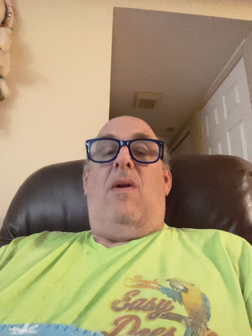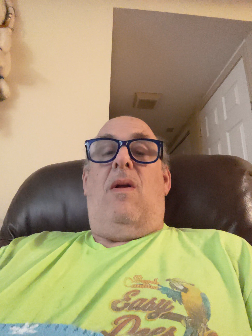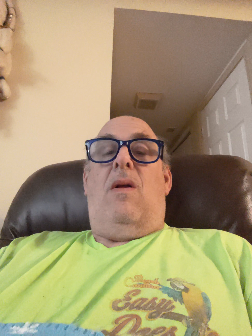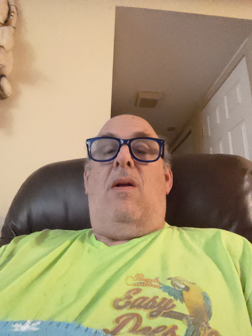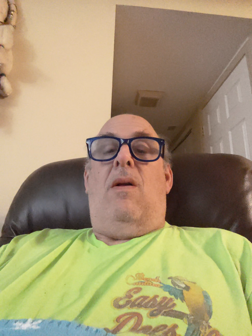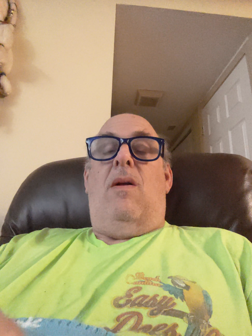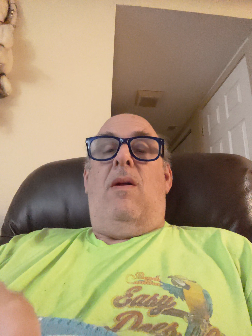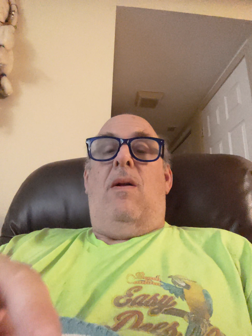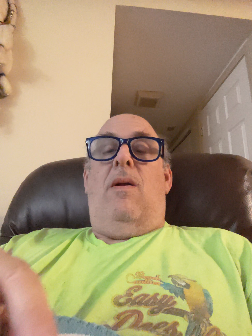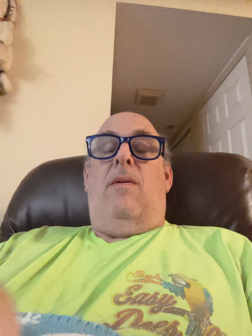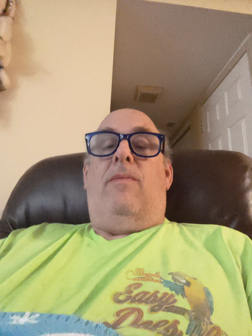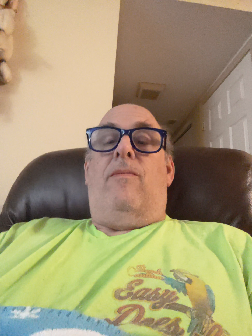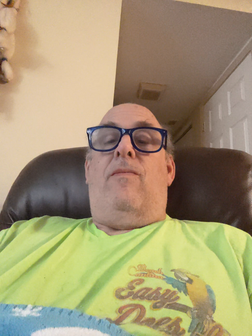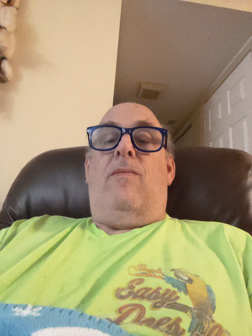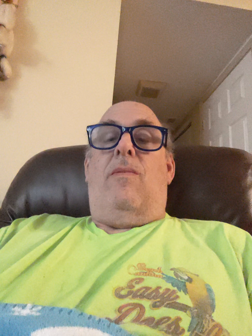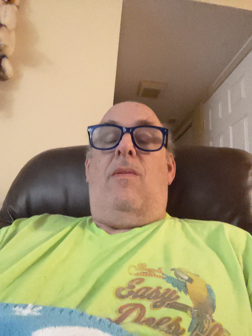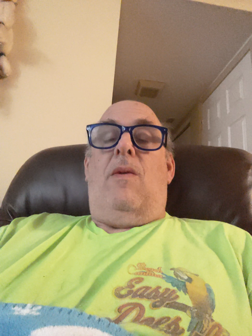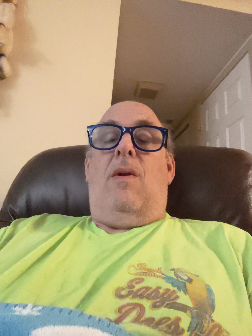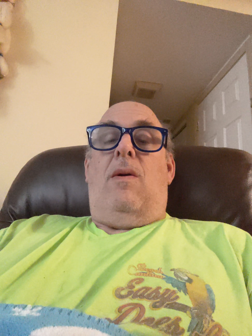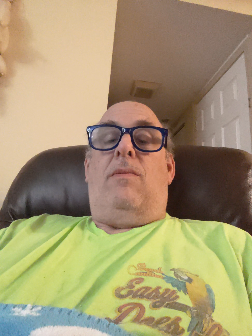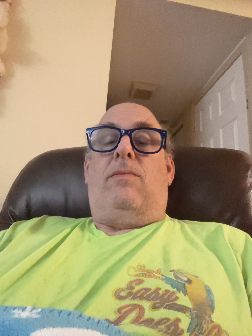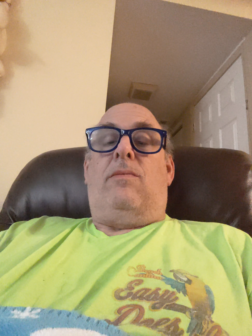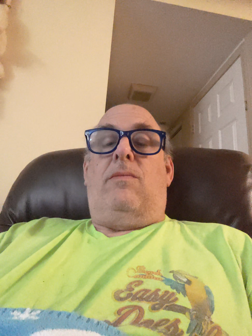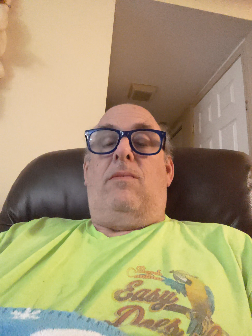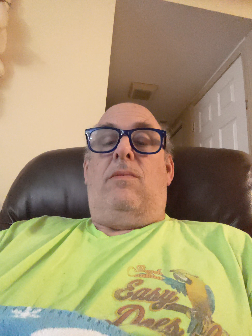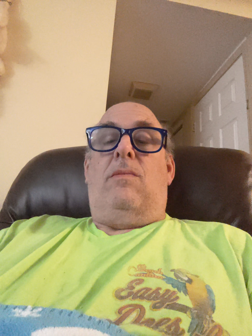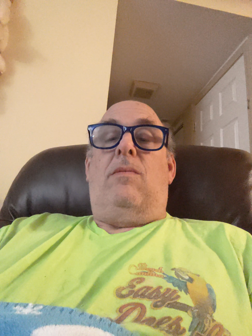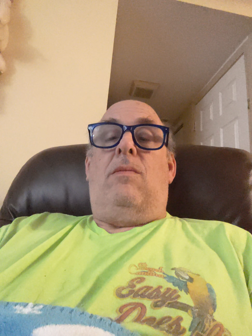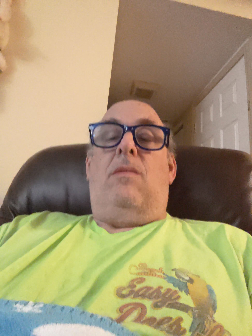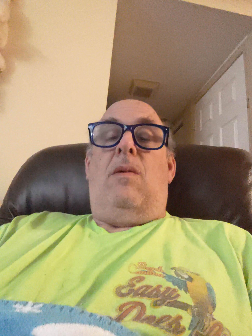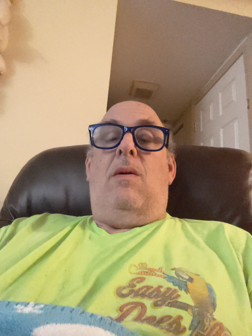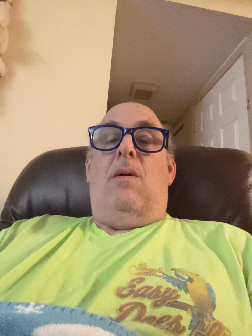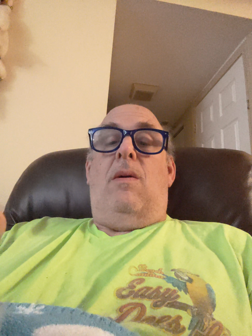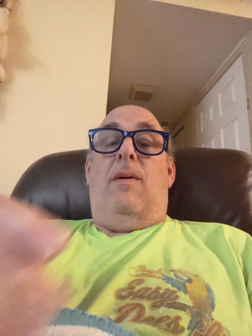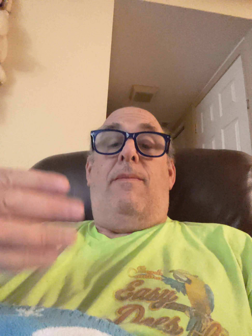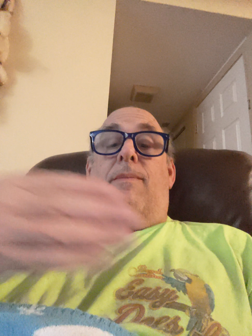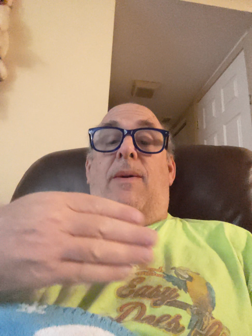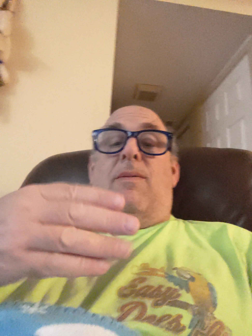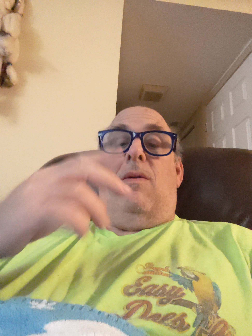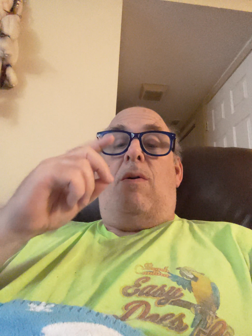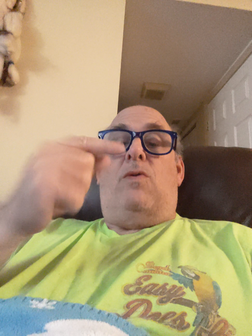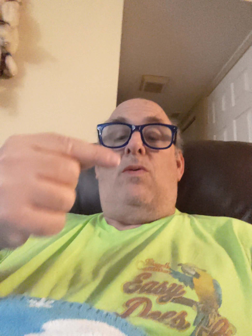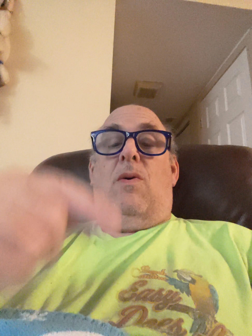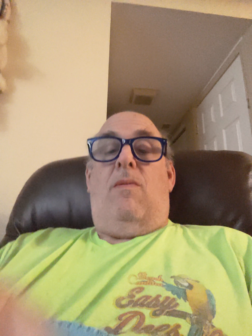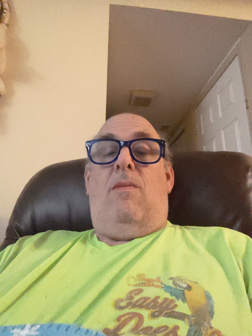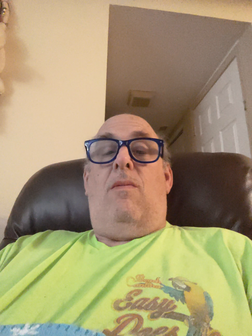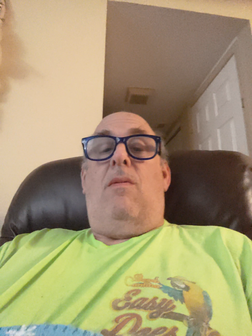puppy